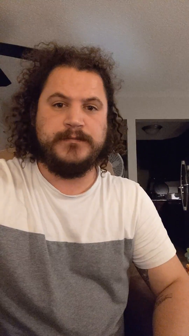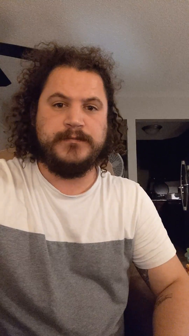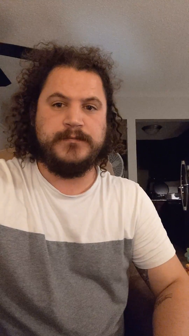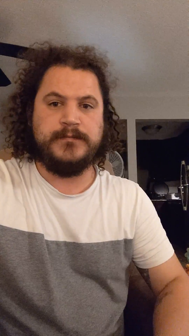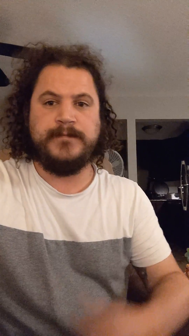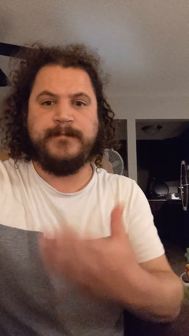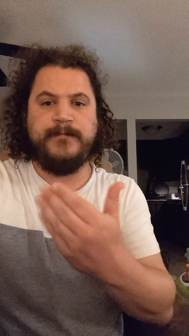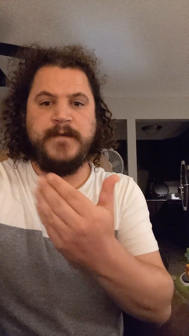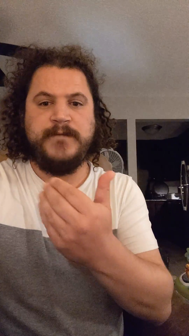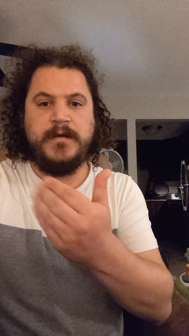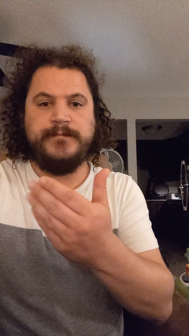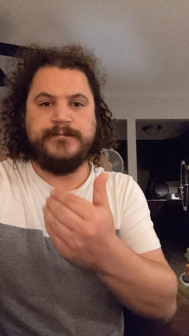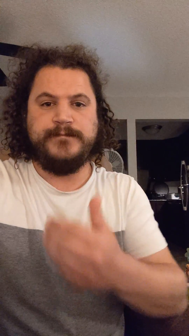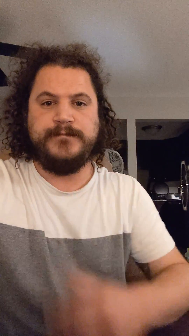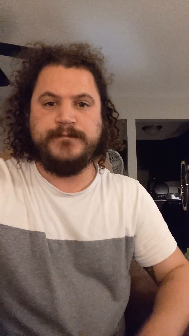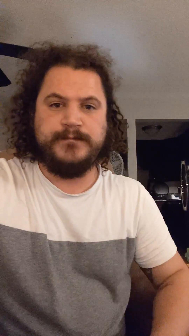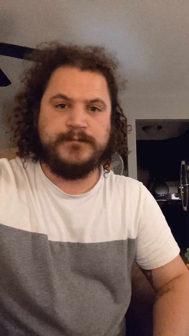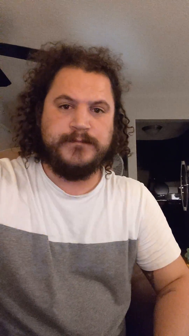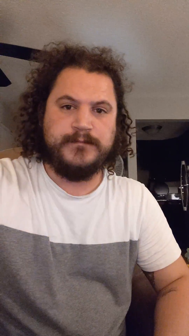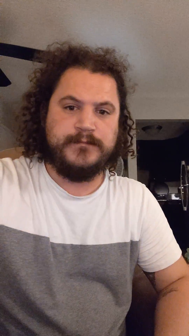butterfly